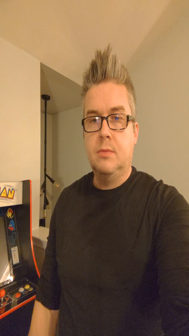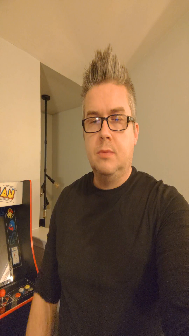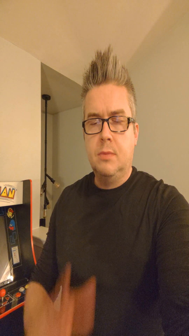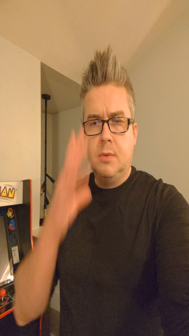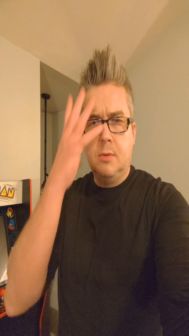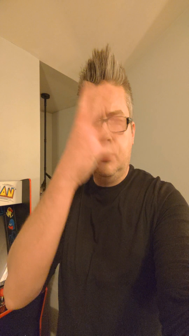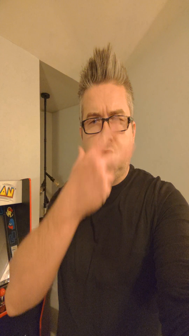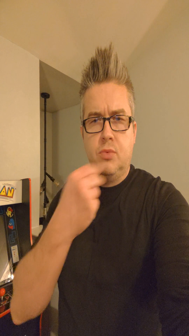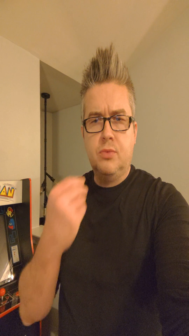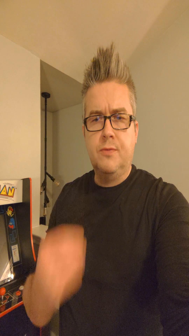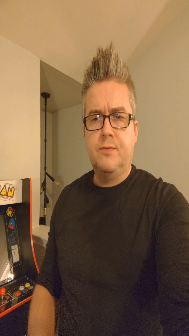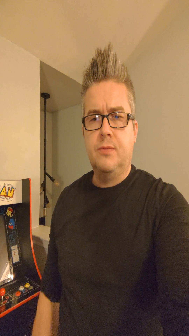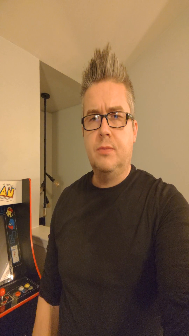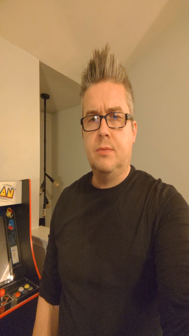pretty